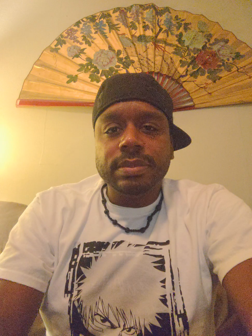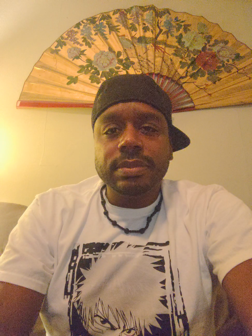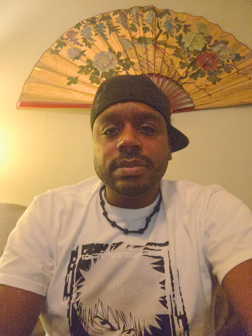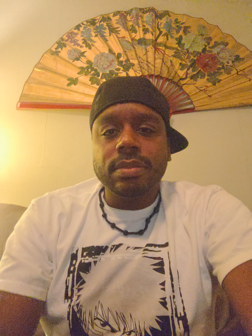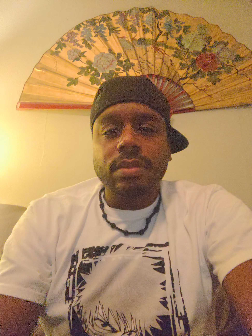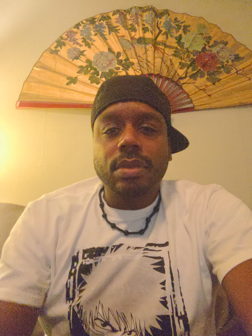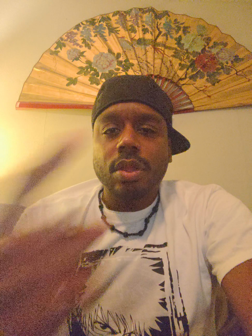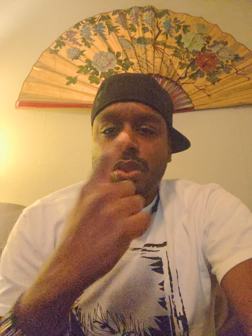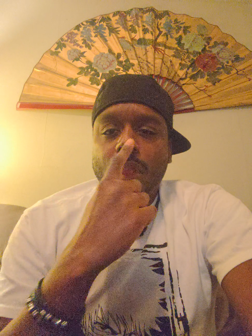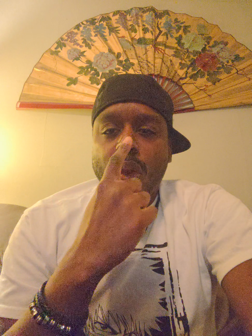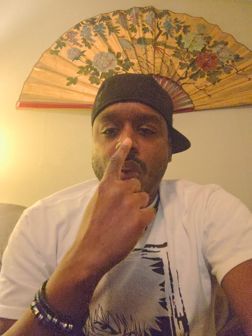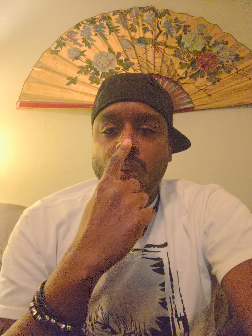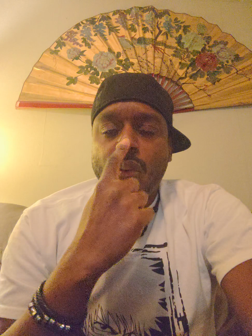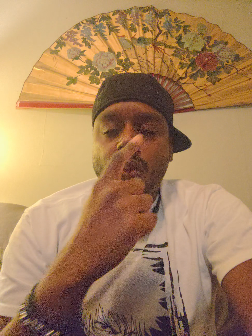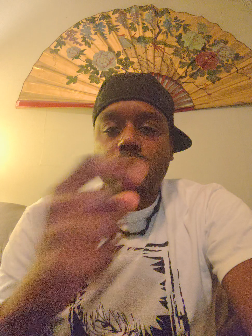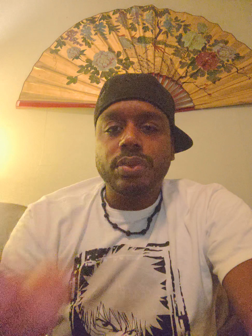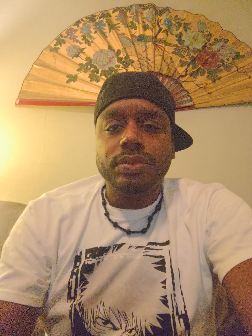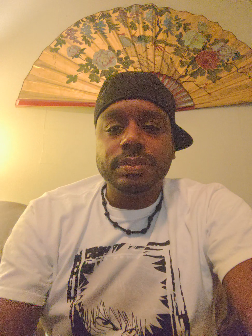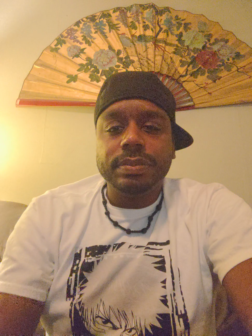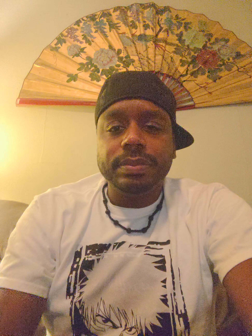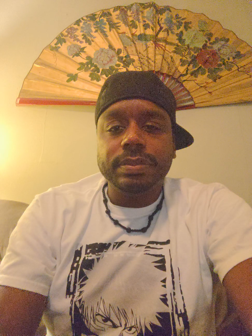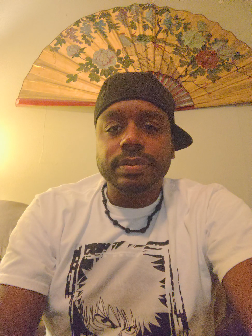nose